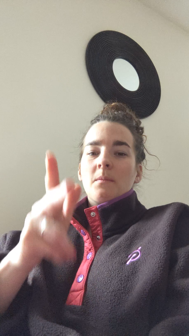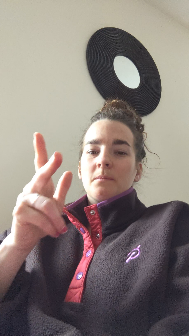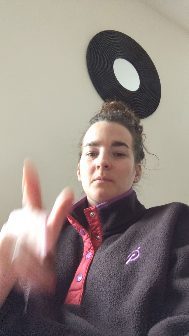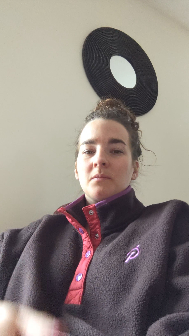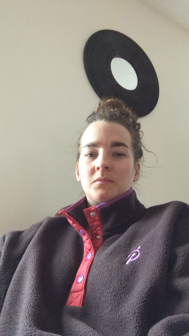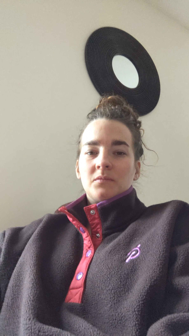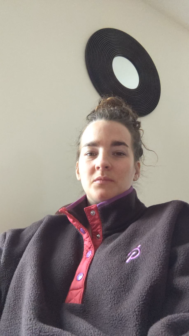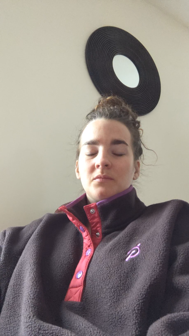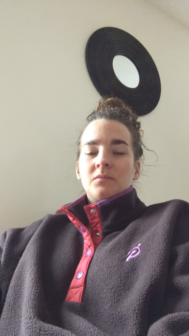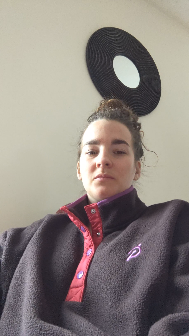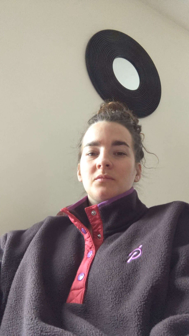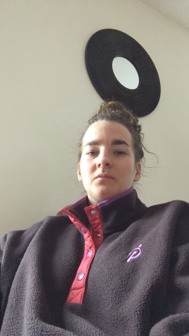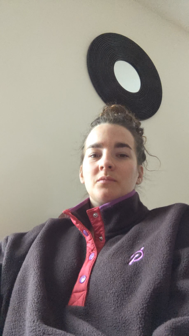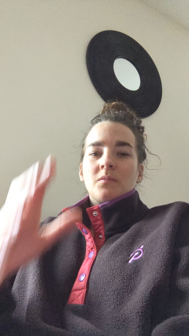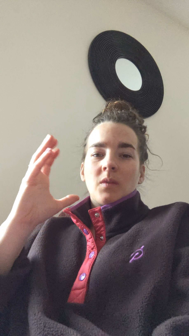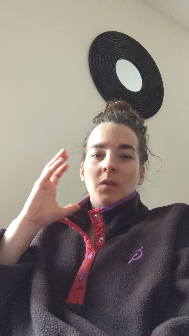pillow